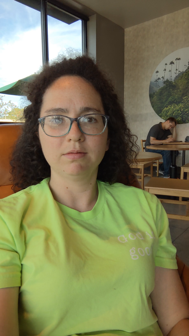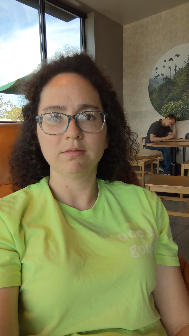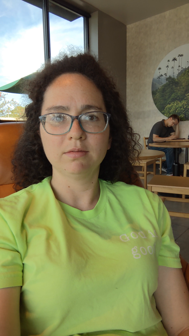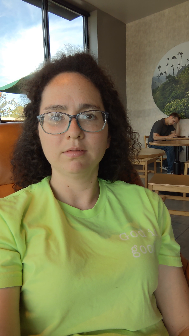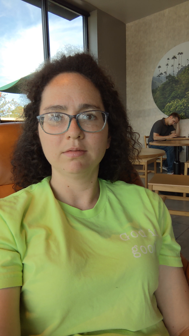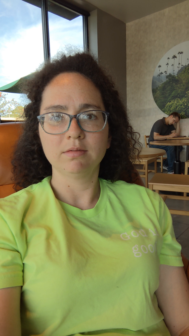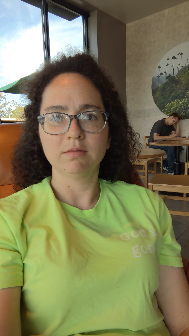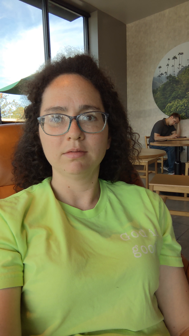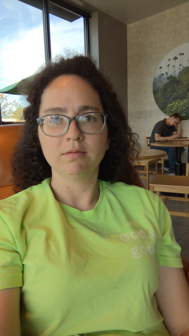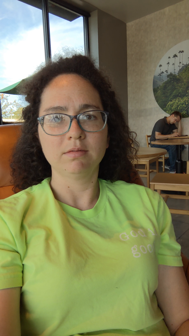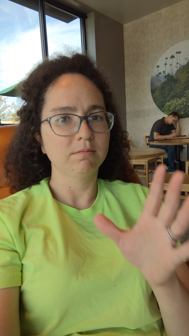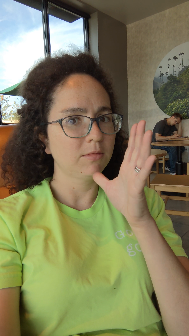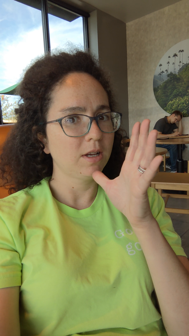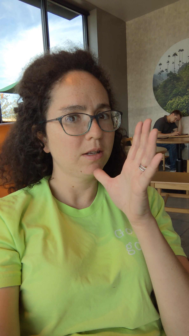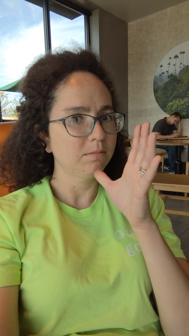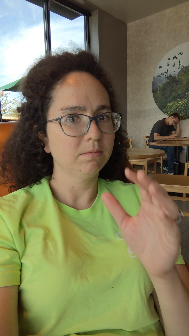mommy